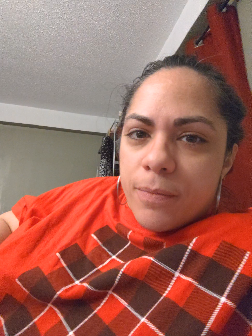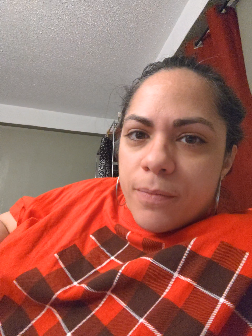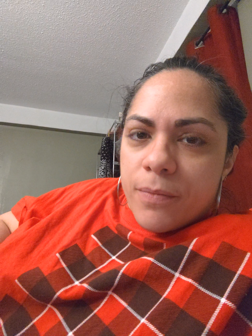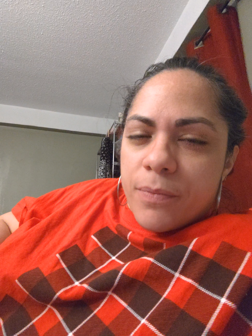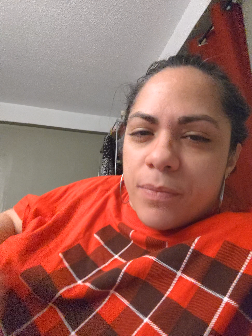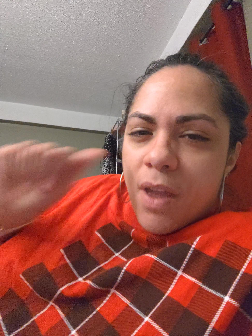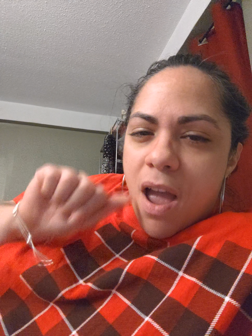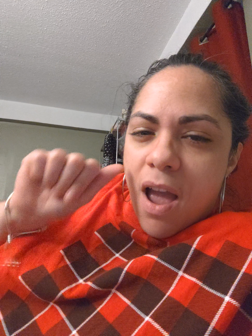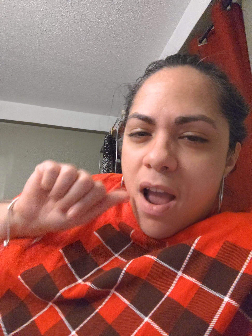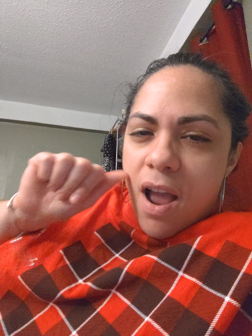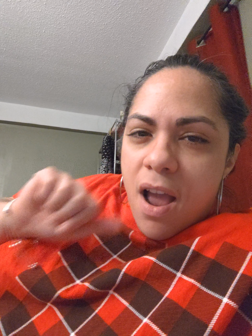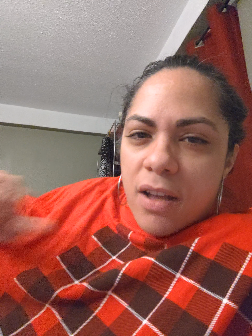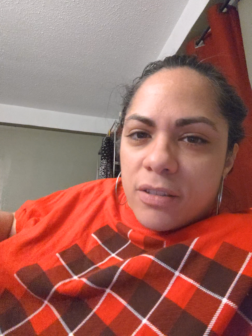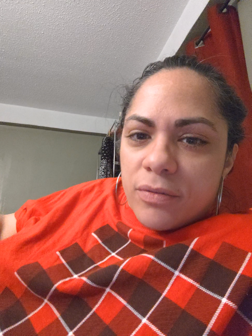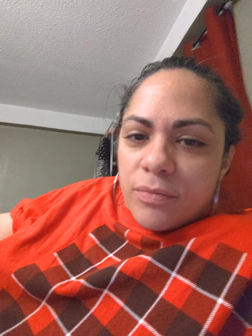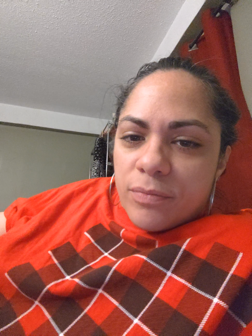aunt